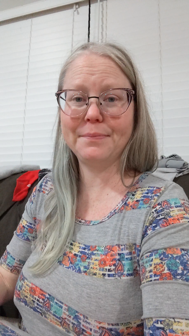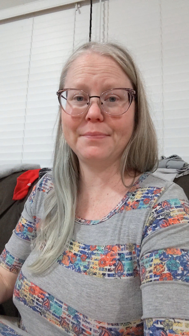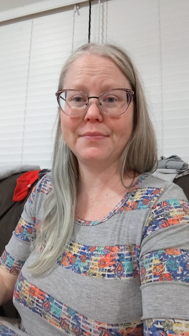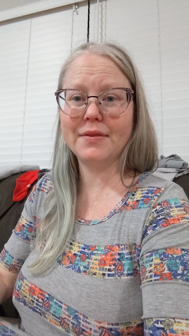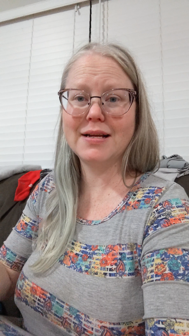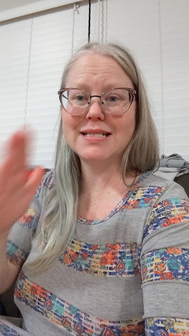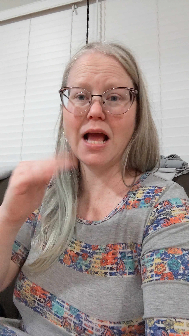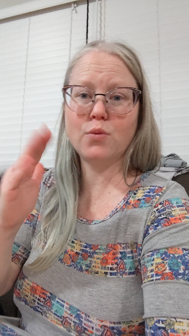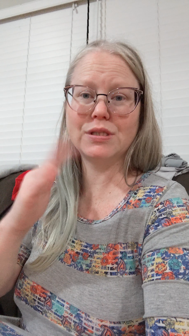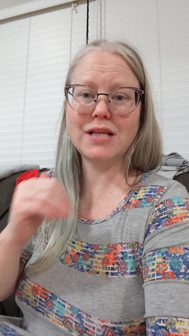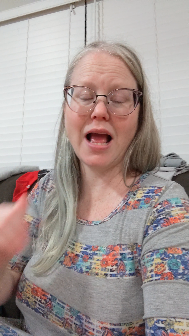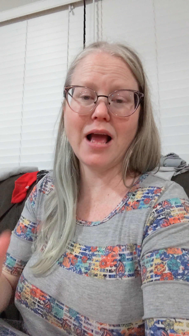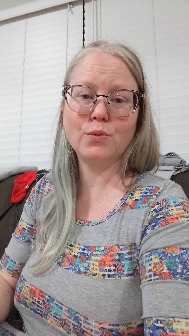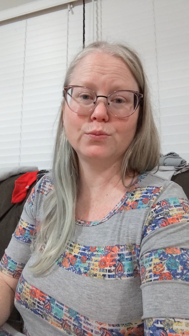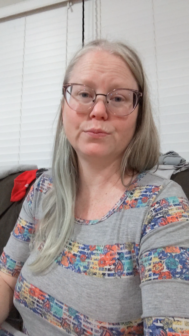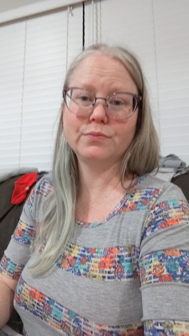downtown